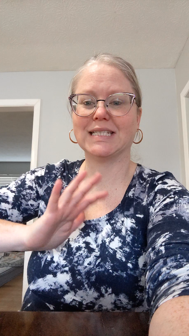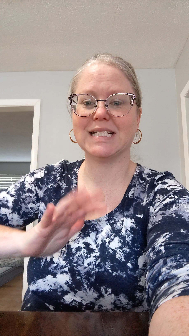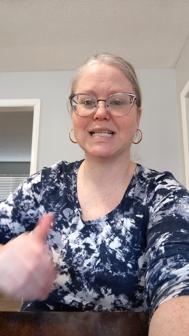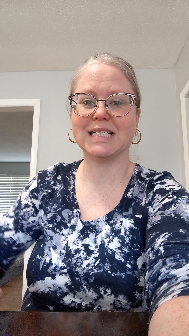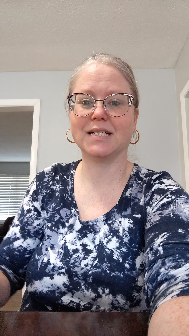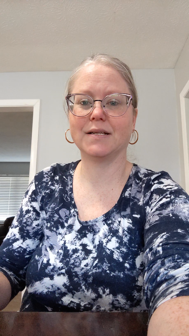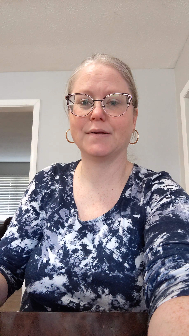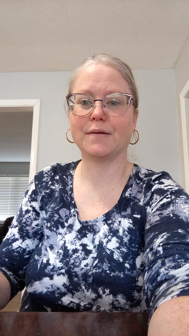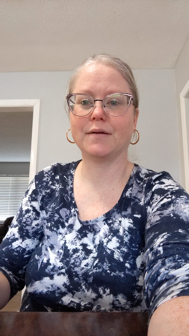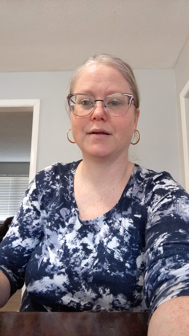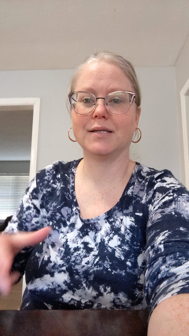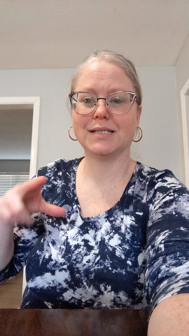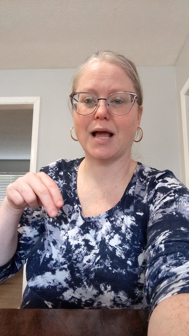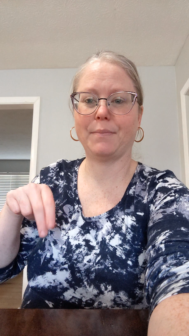diaper